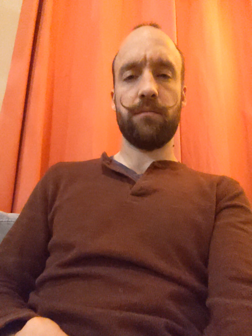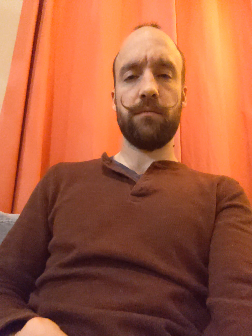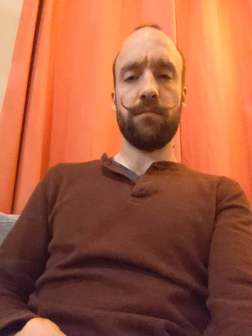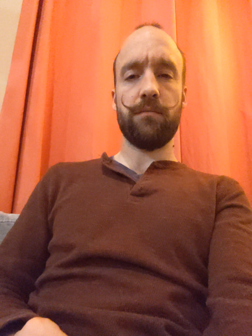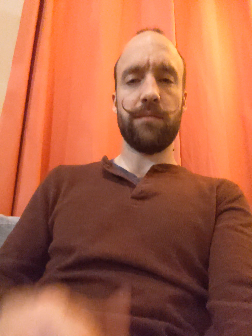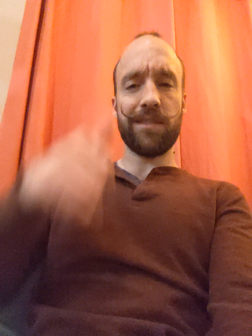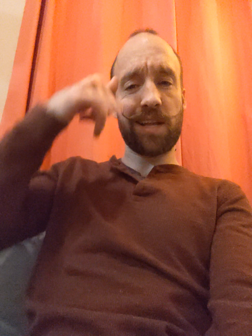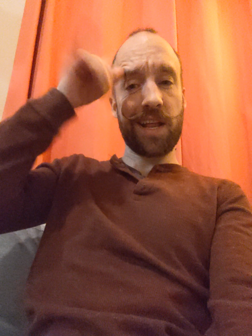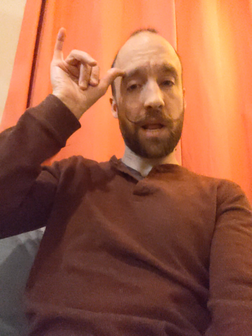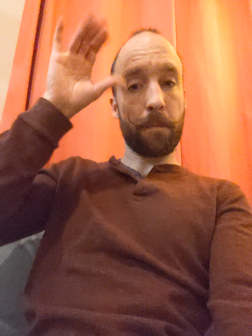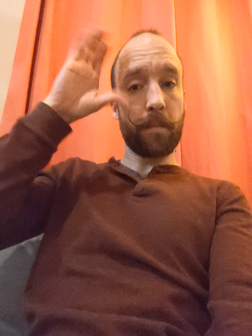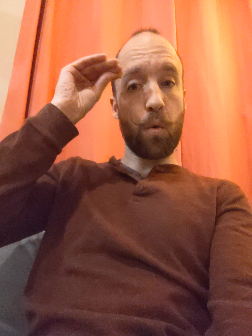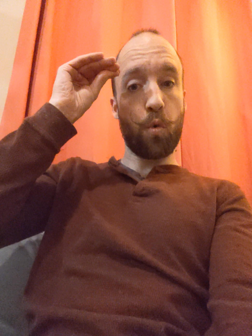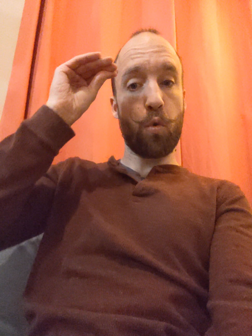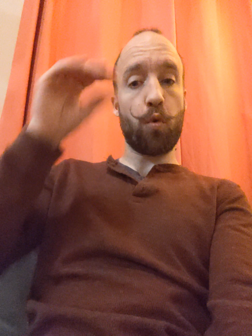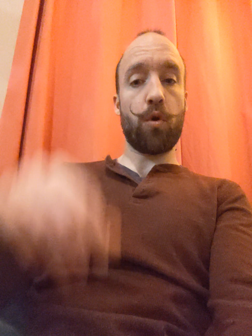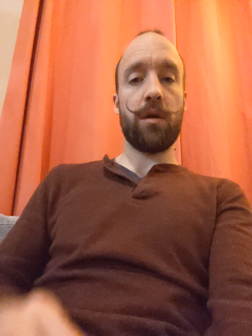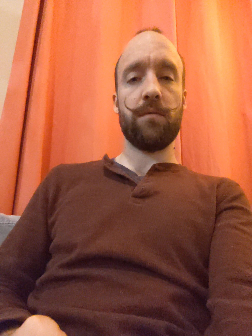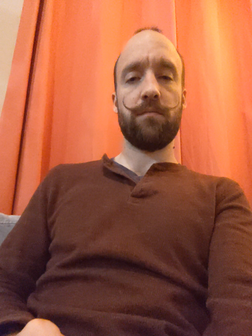cowboy